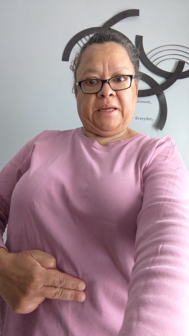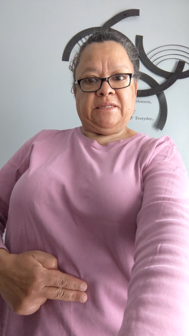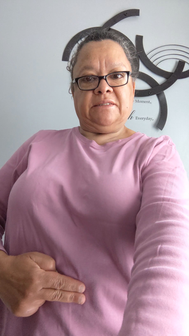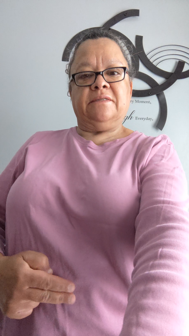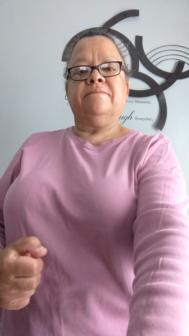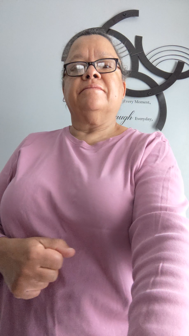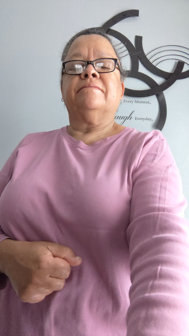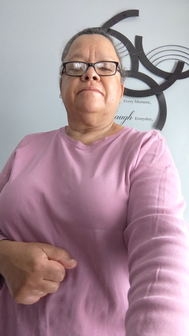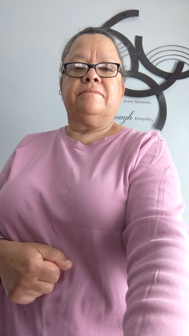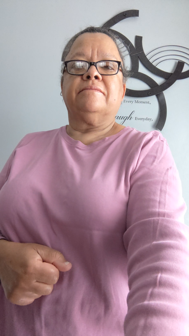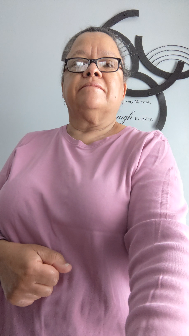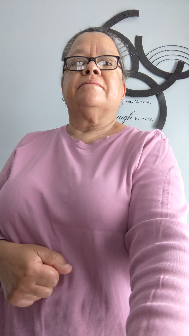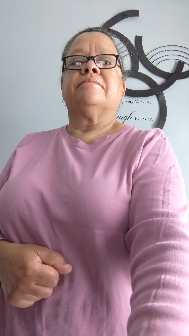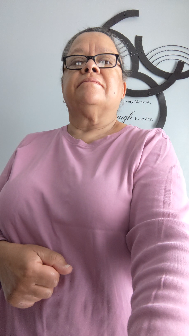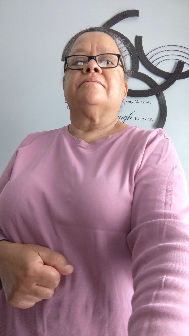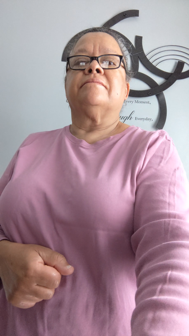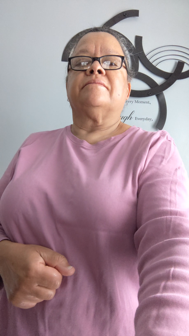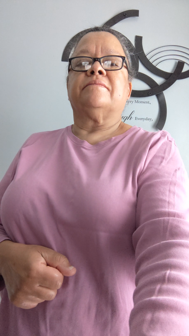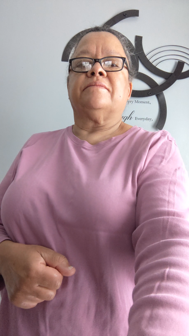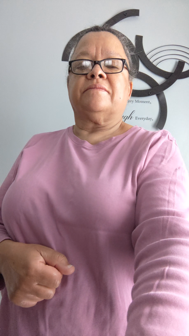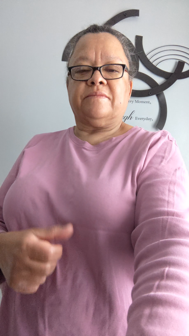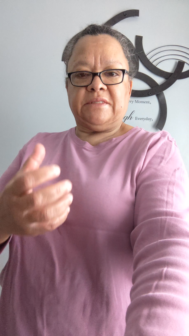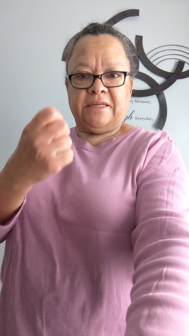get